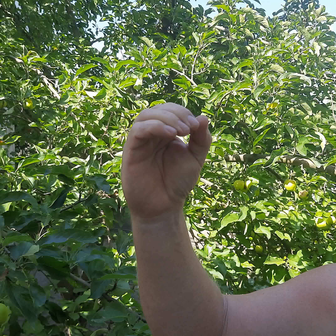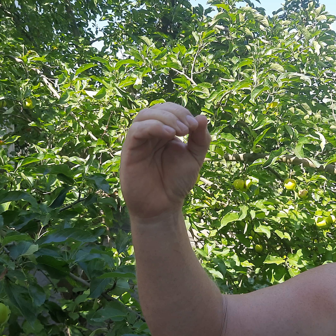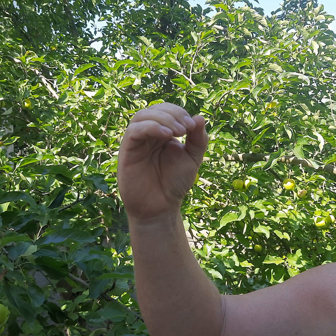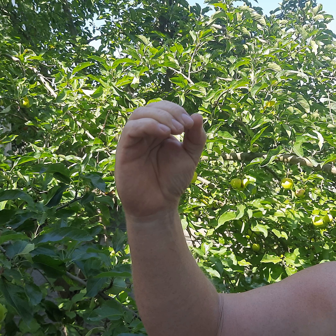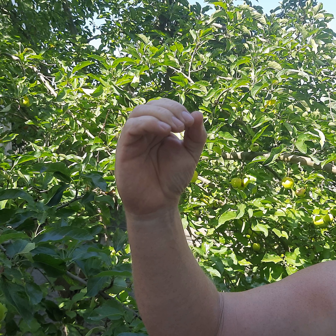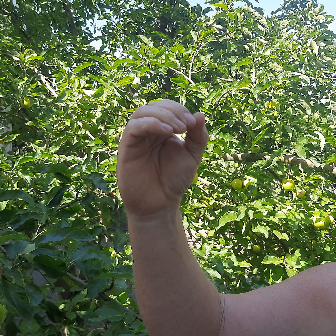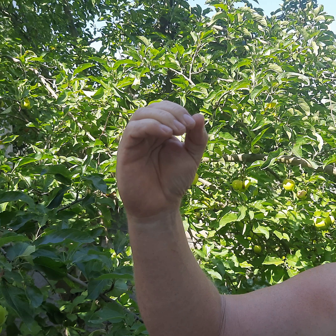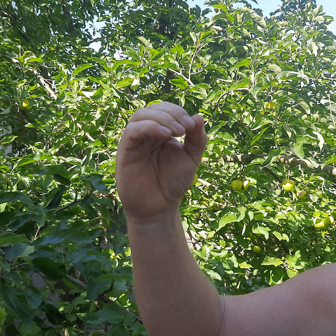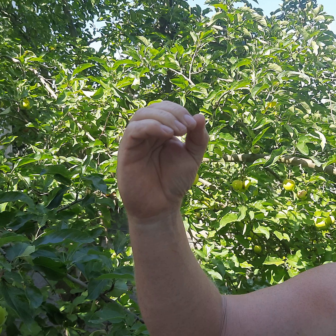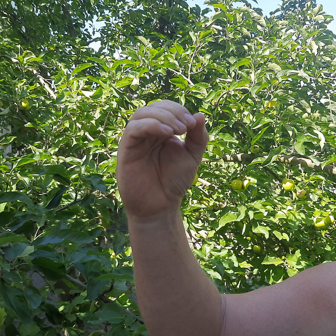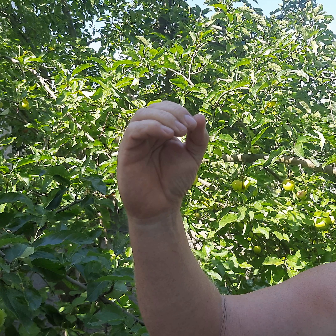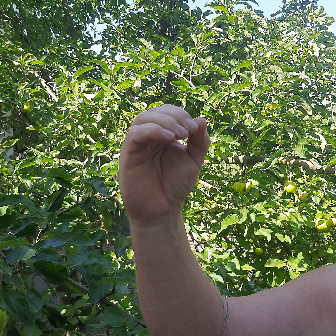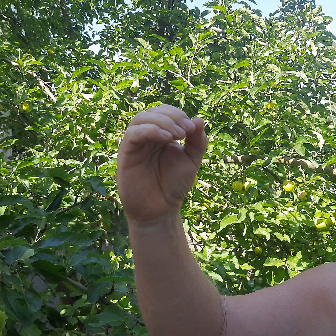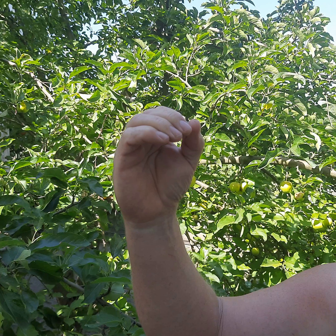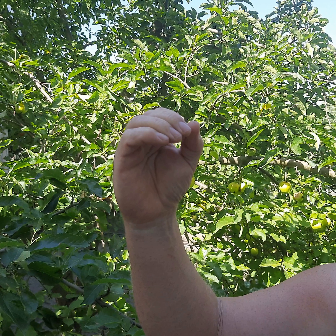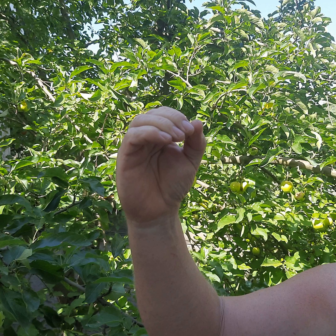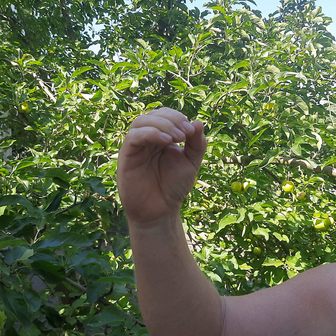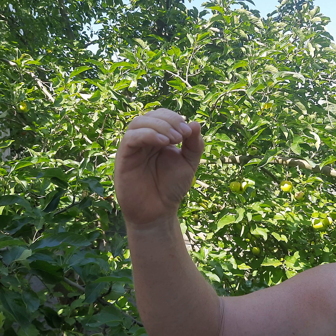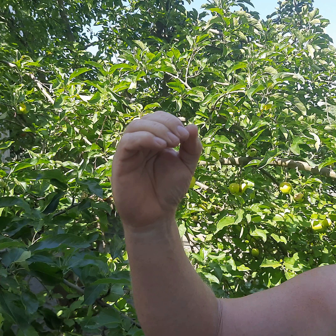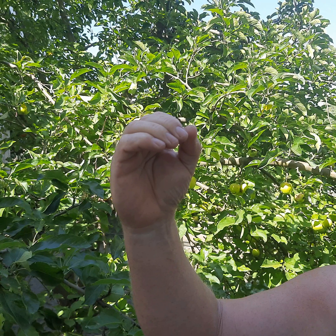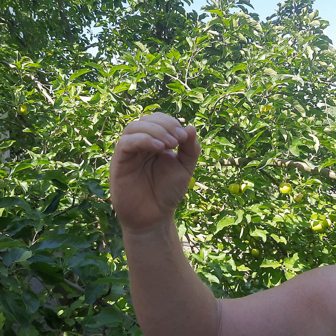Е